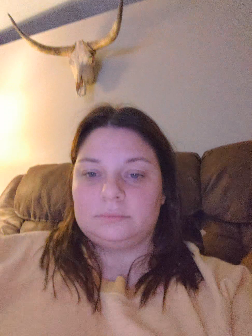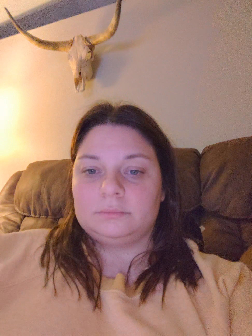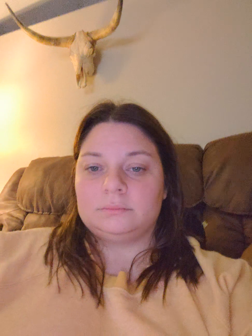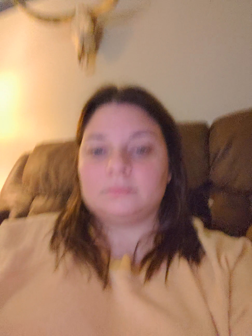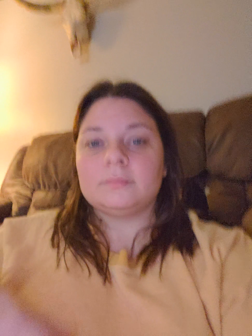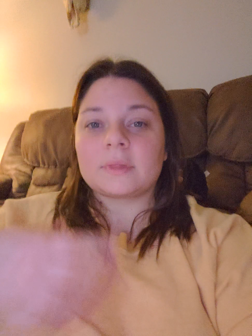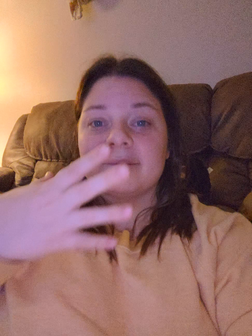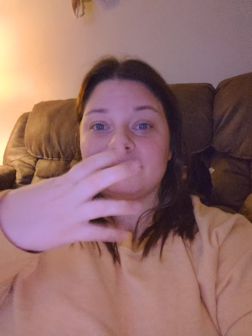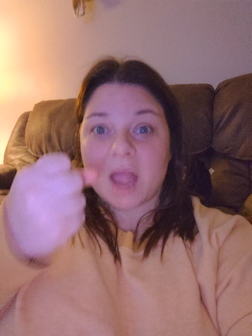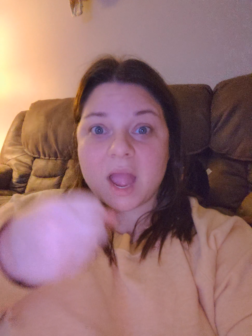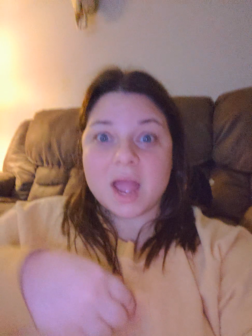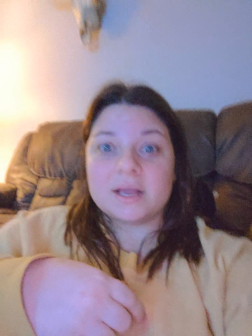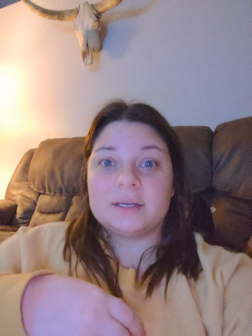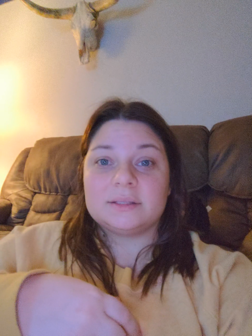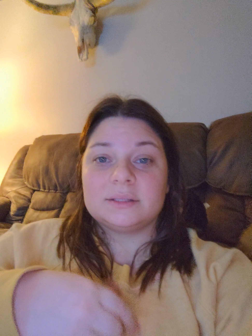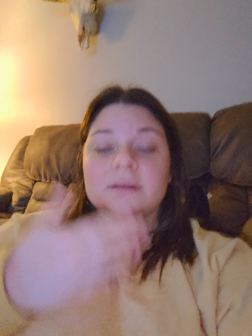fast